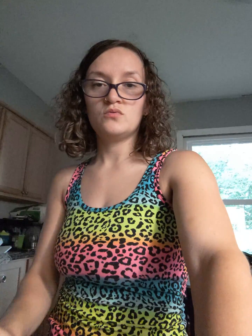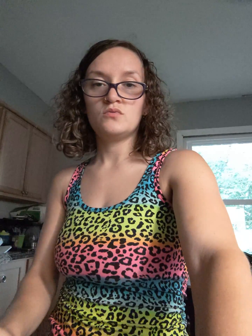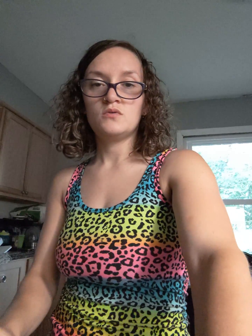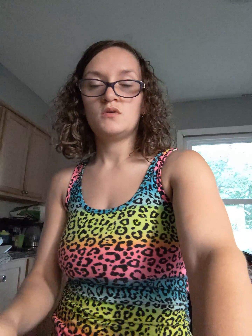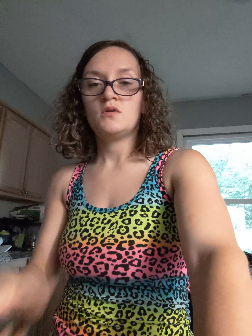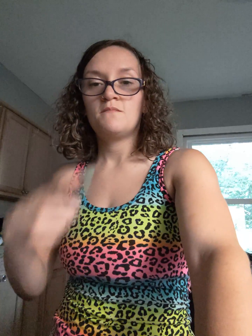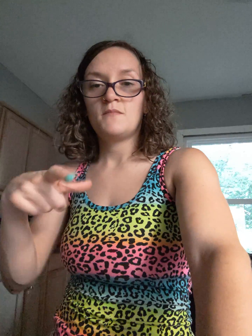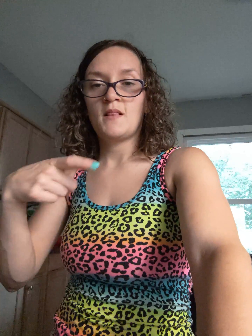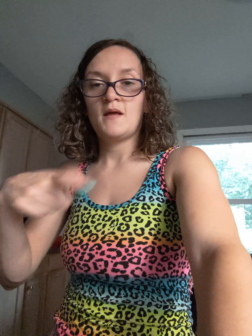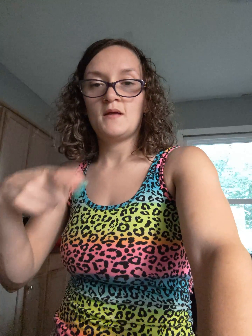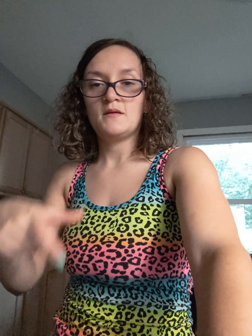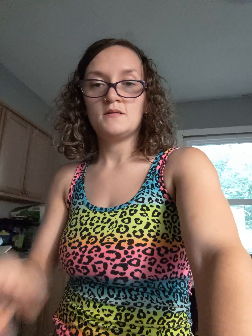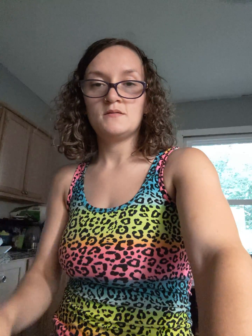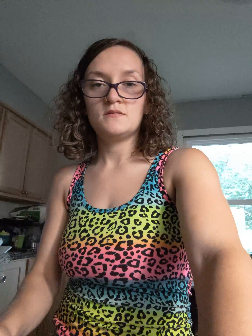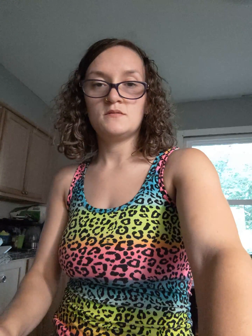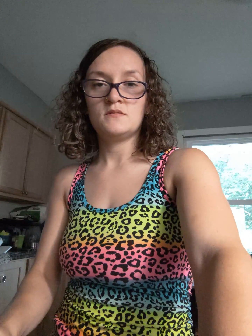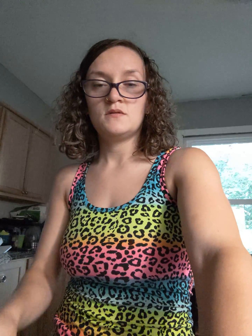plate